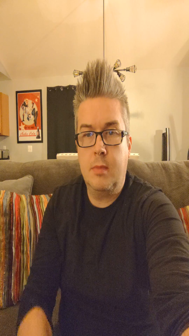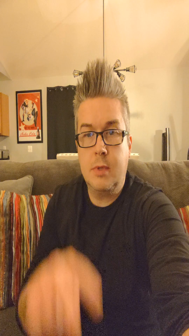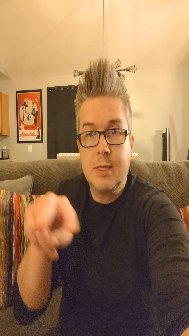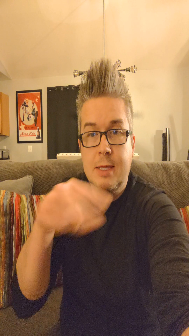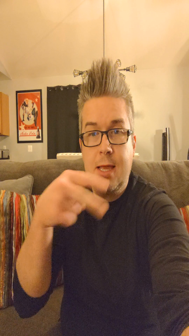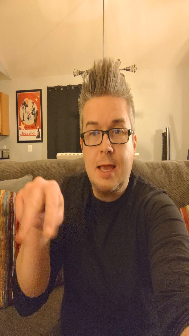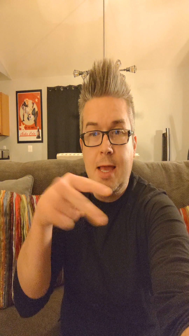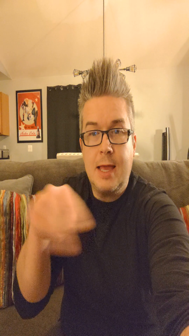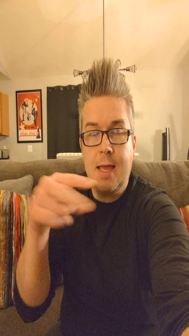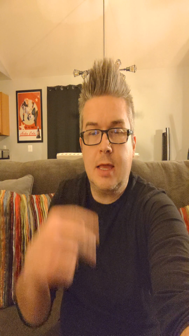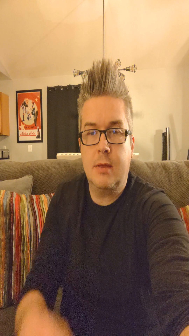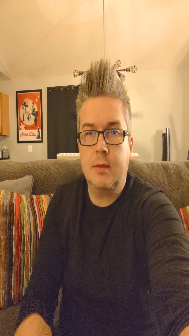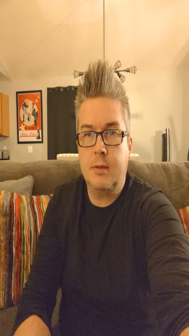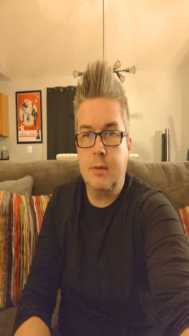dance